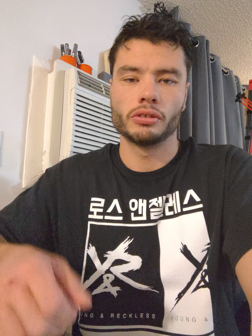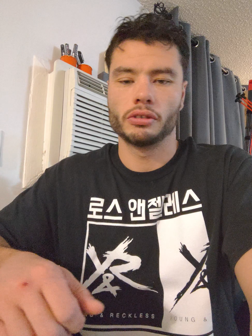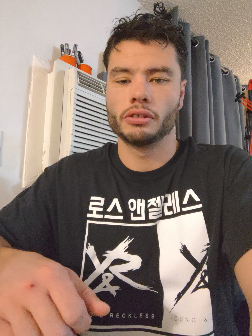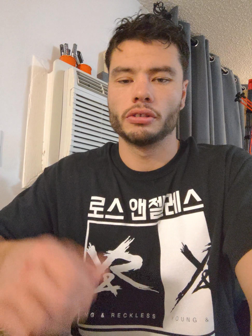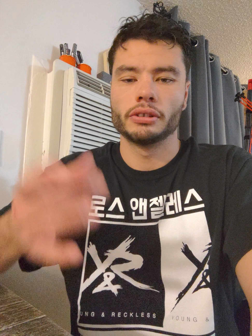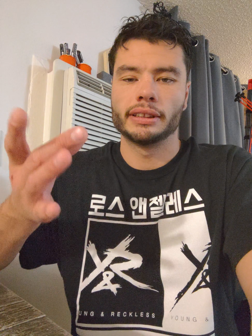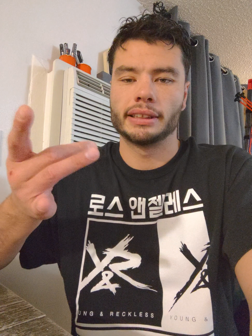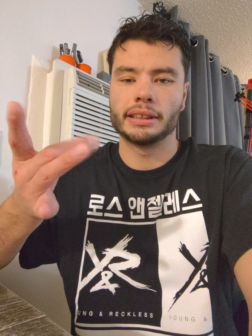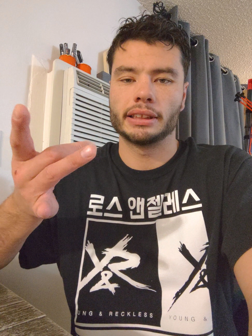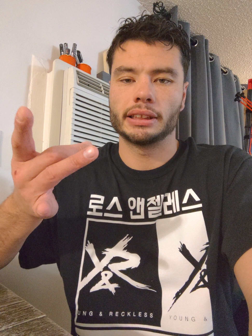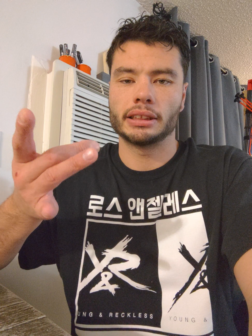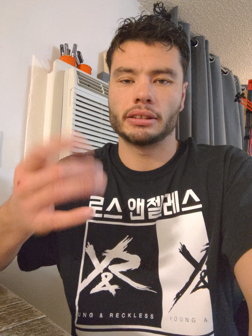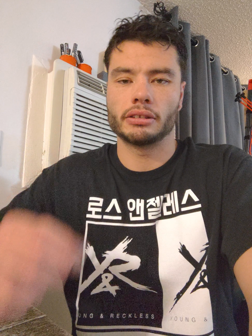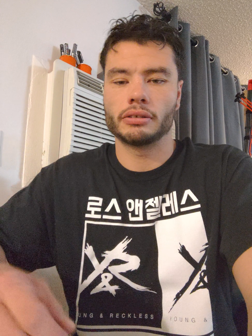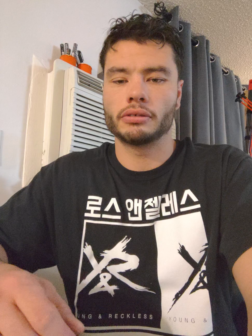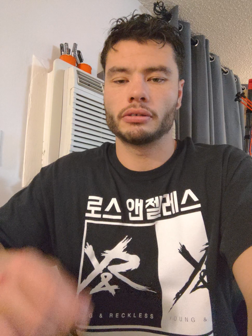sticky